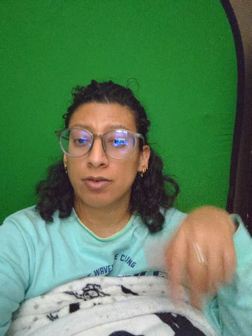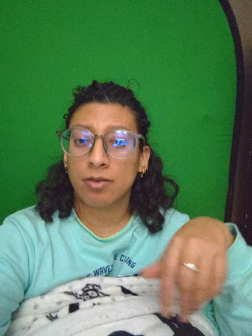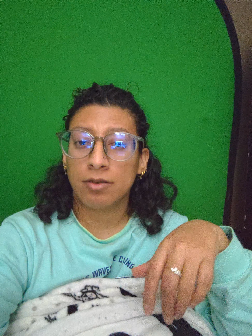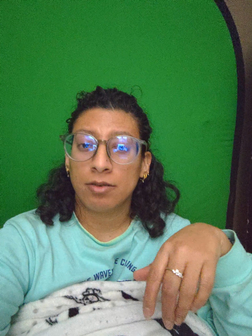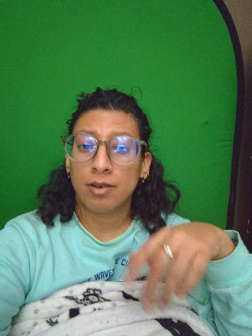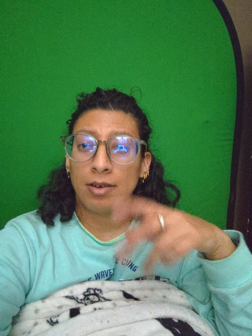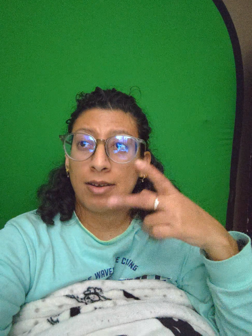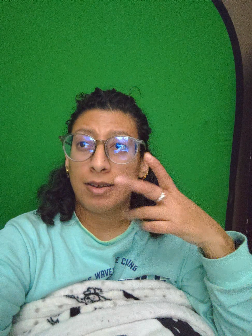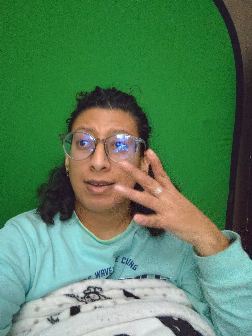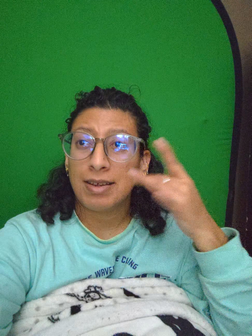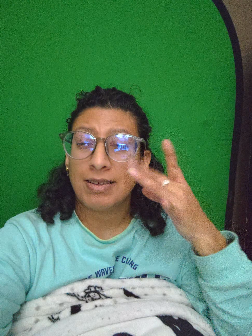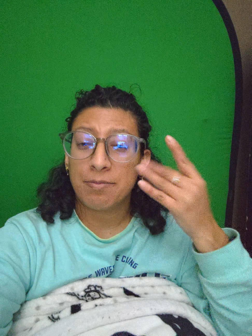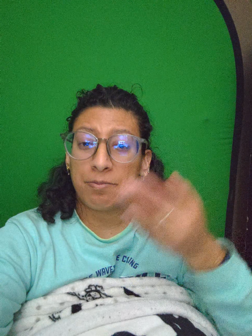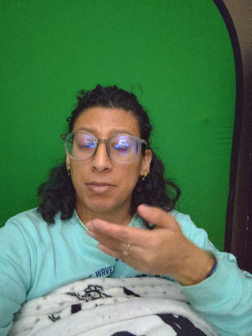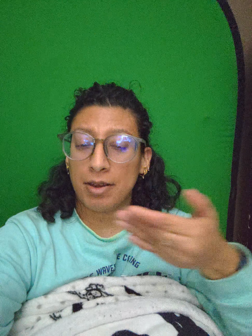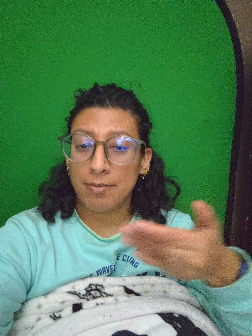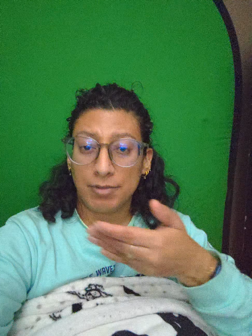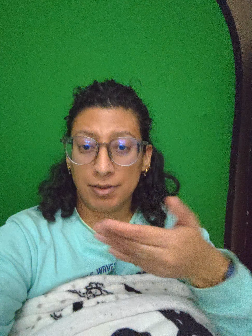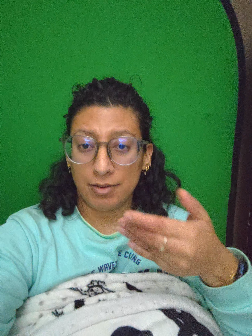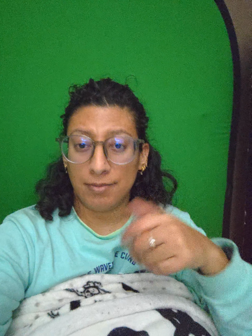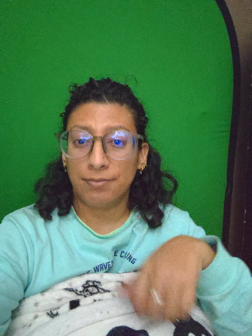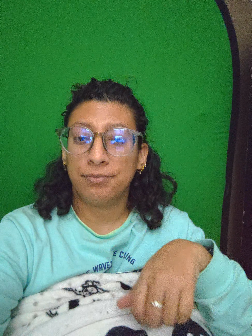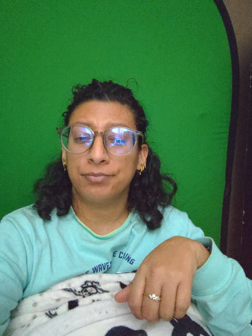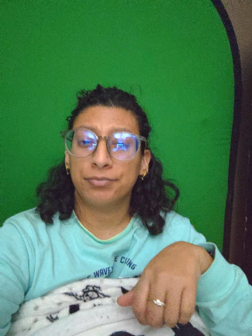kitty